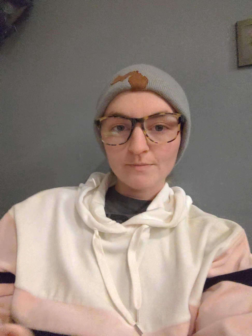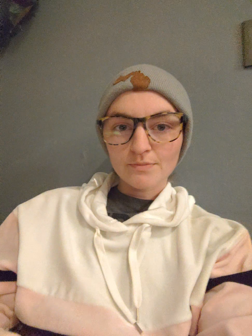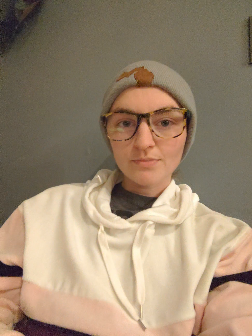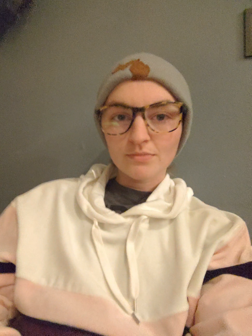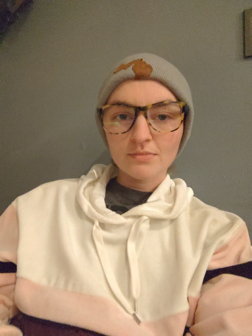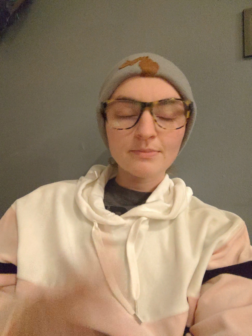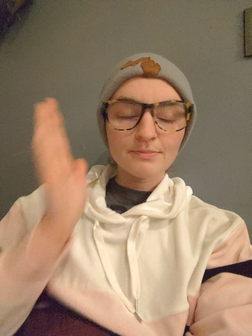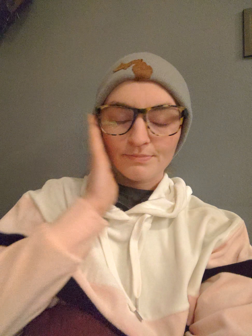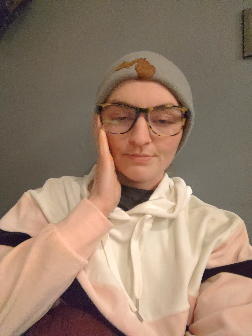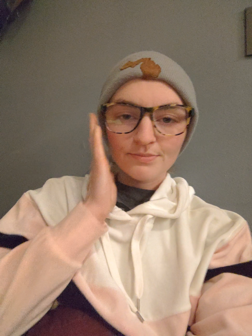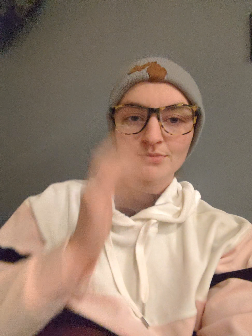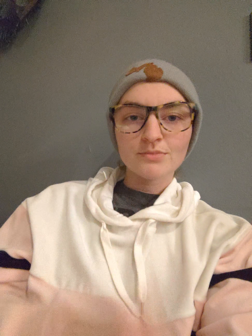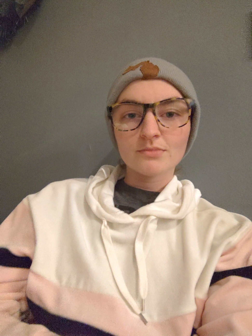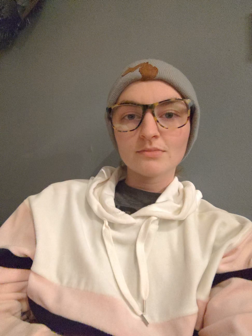bed